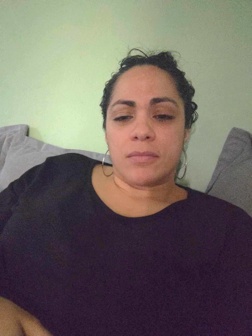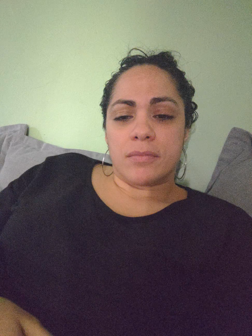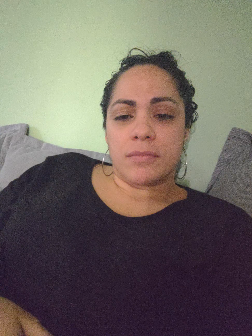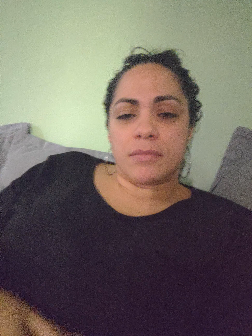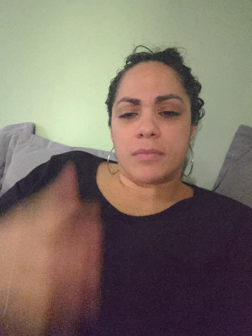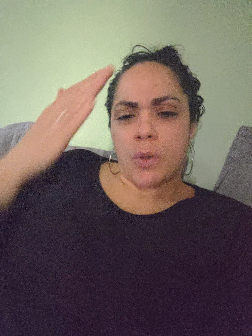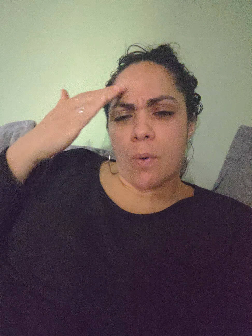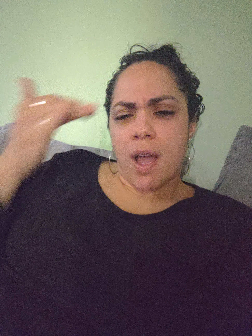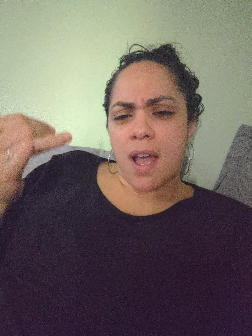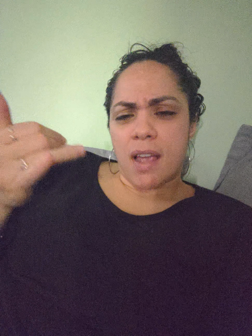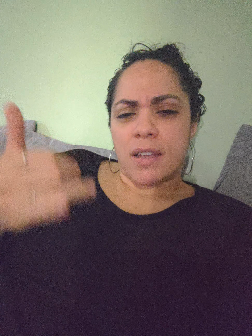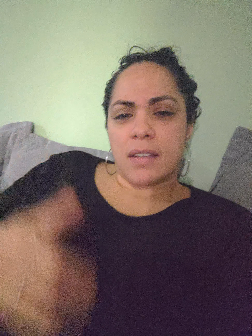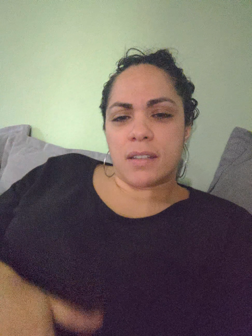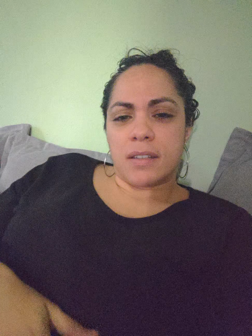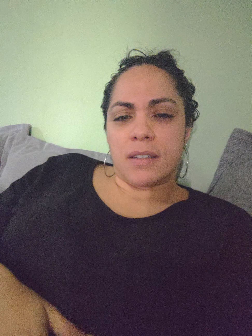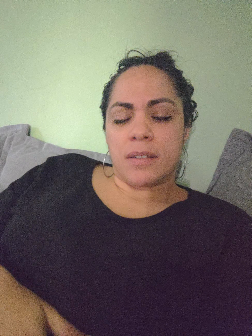why